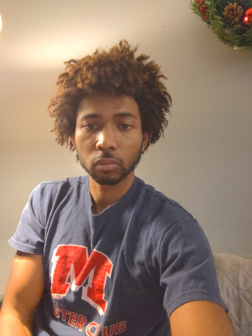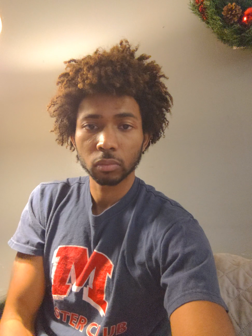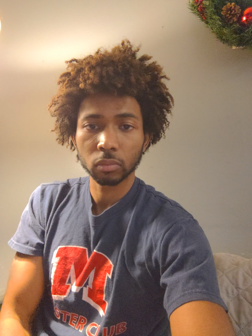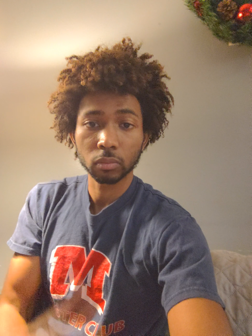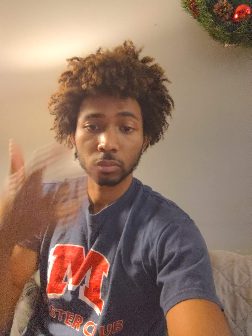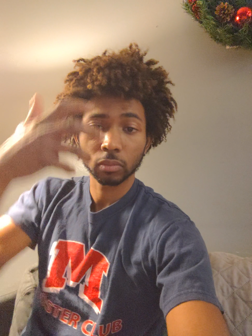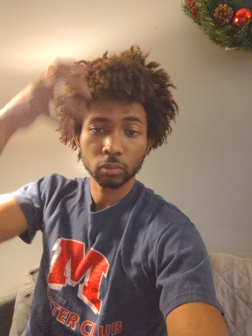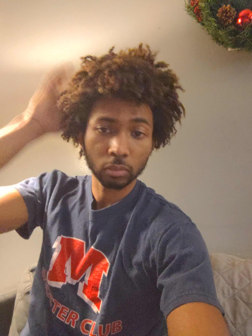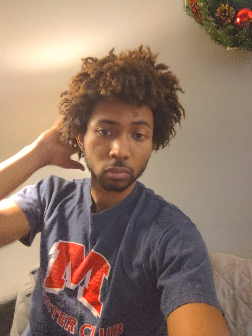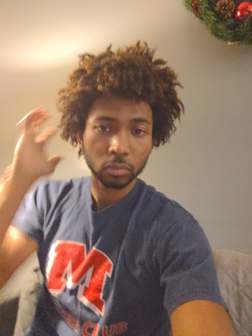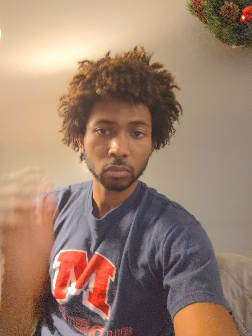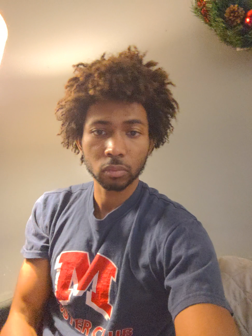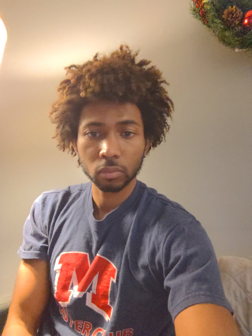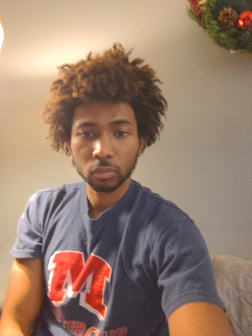lion